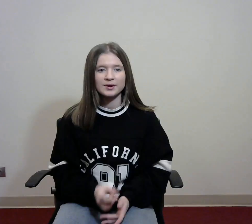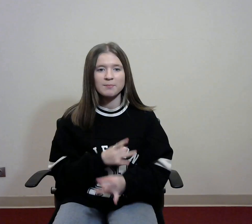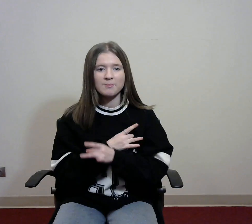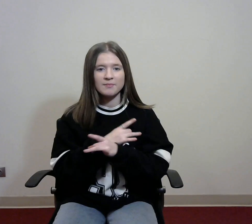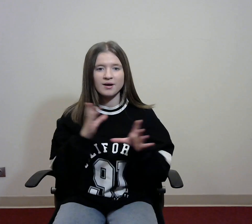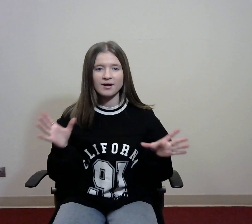bayram